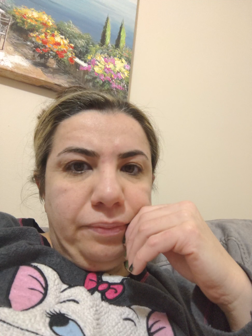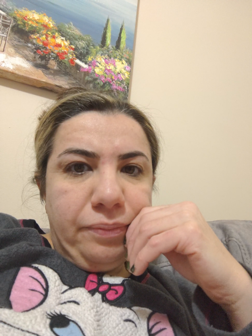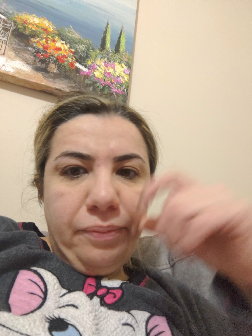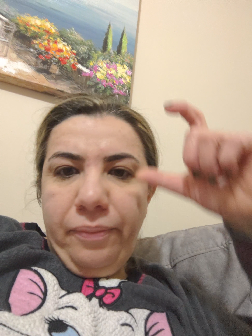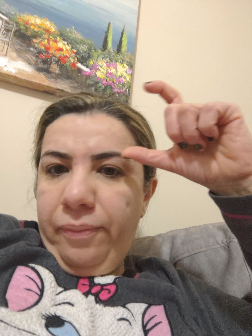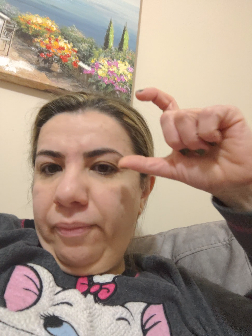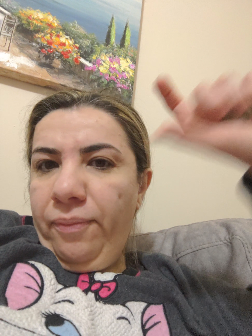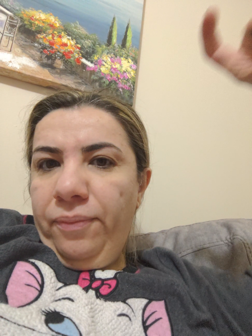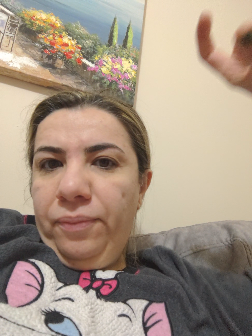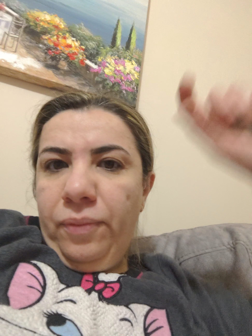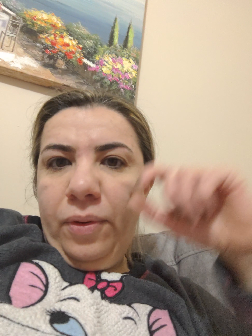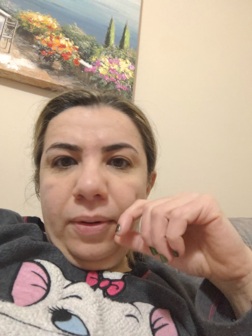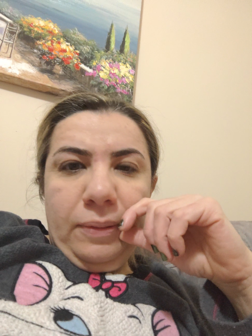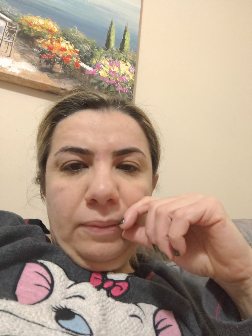moon